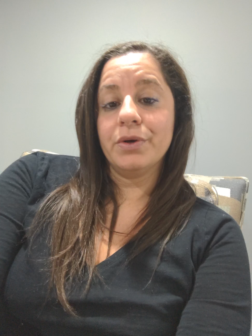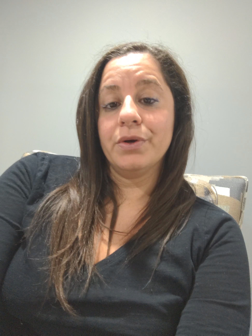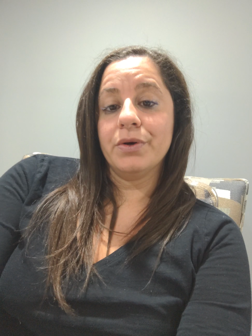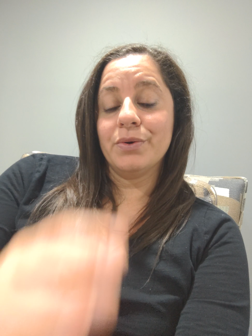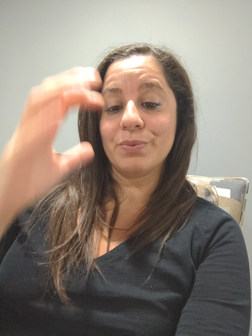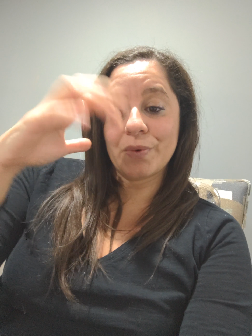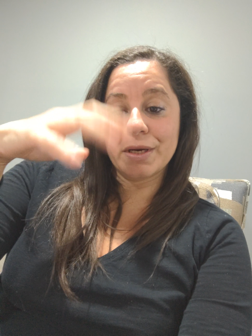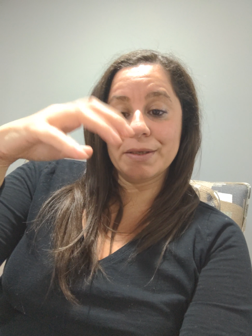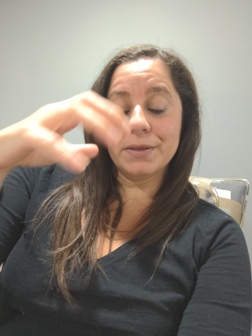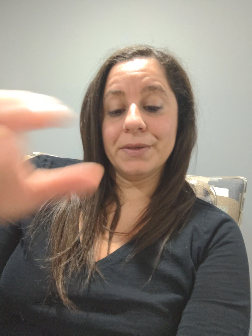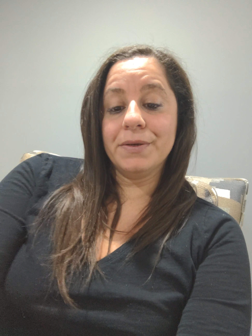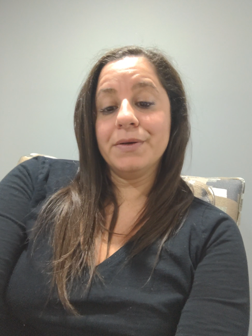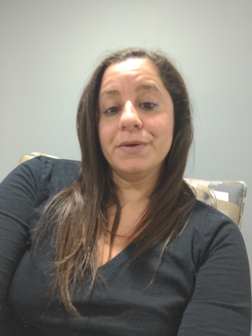rain